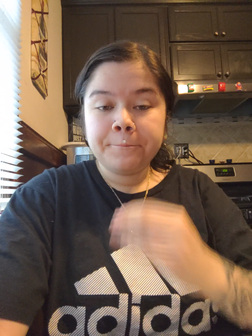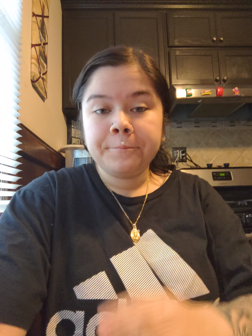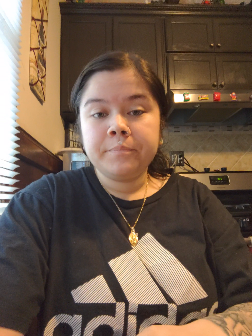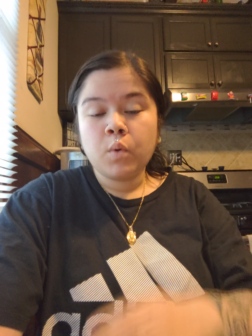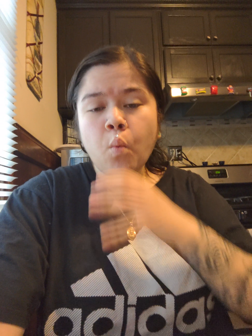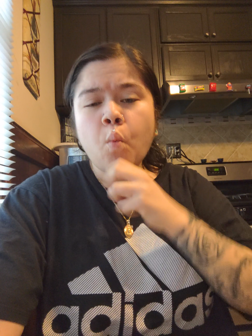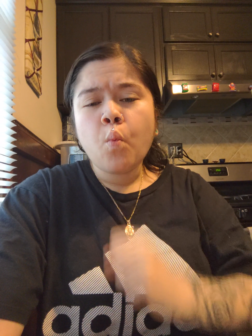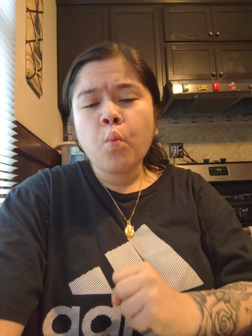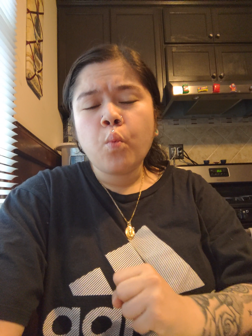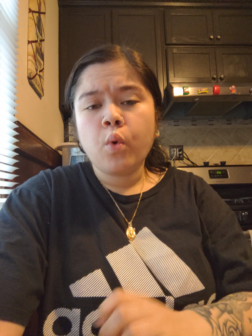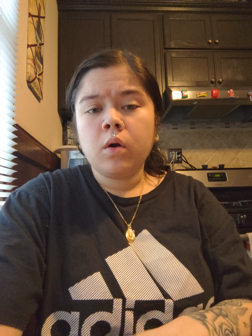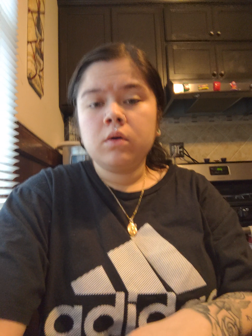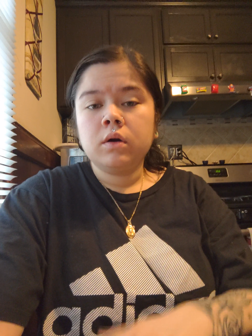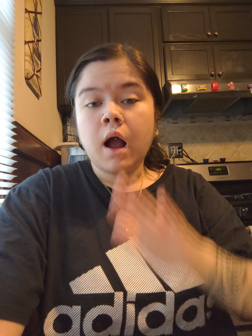old